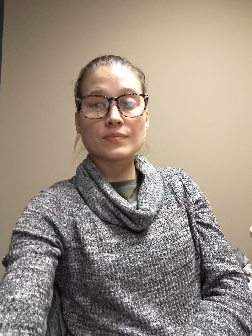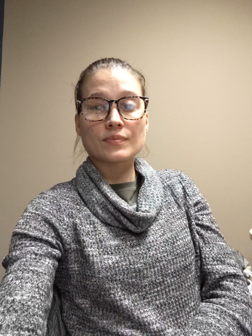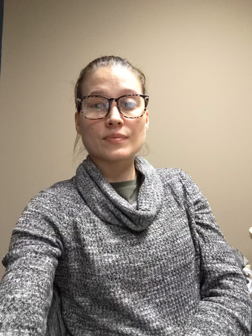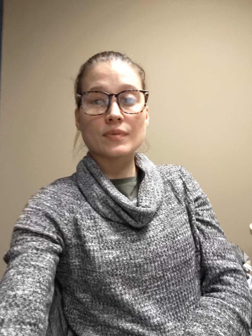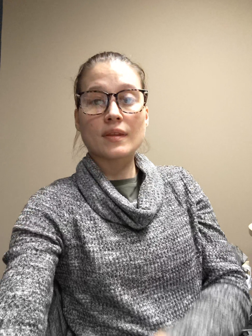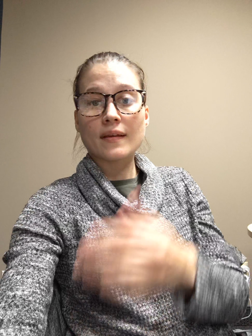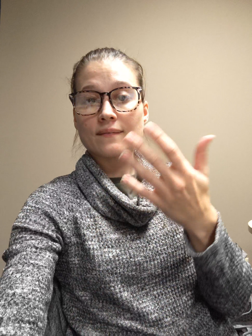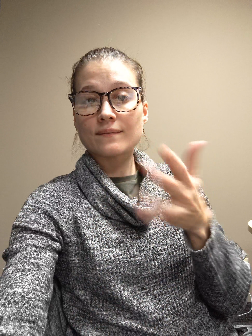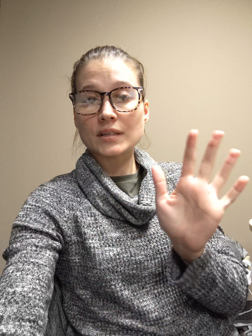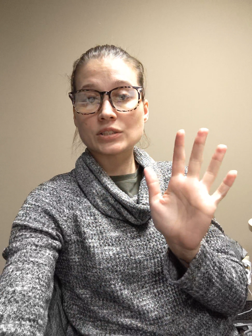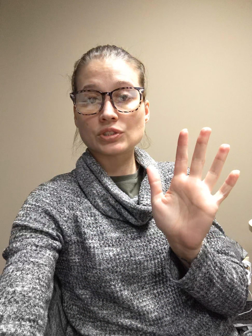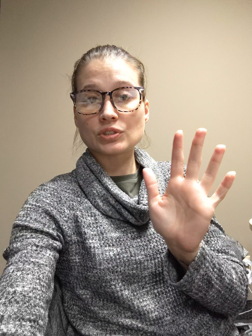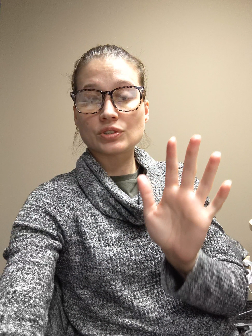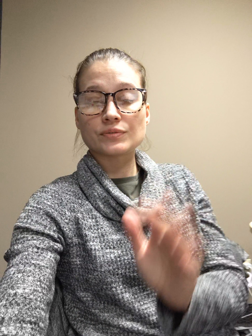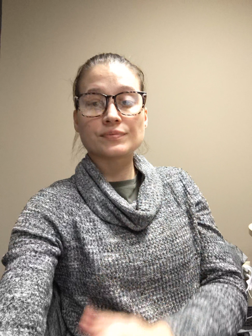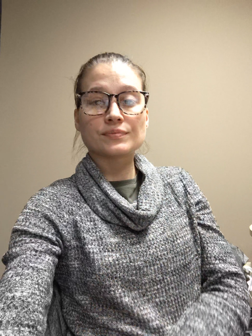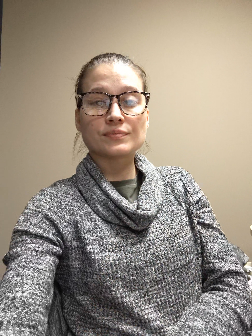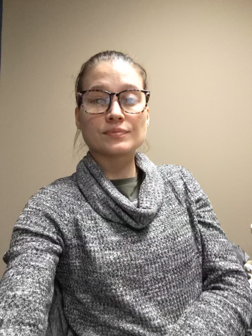finish